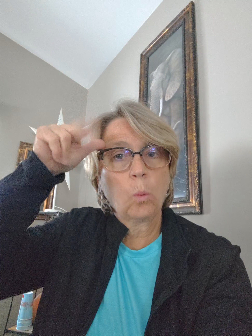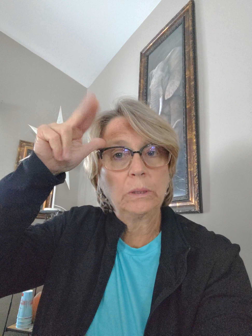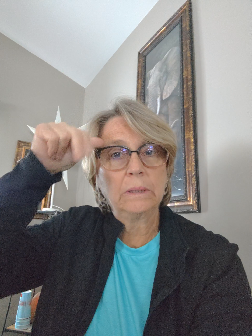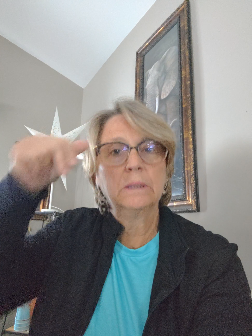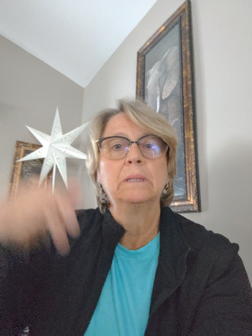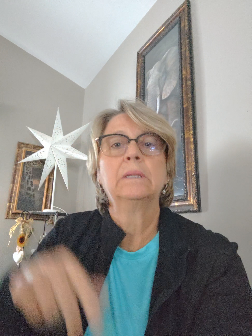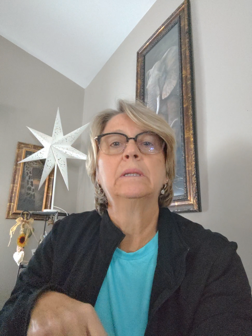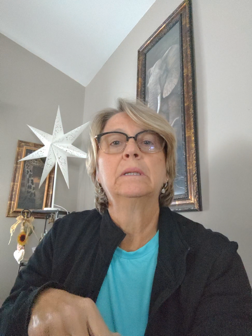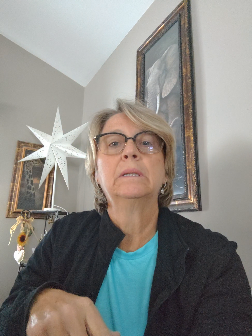horse